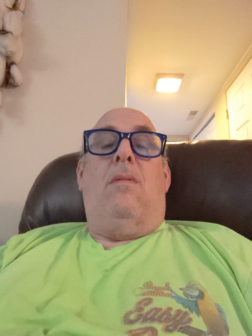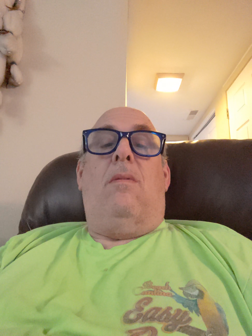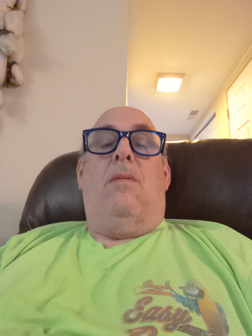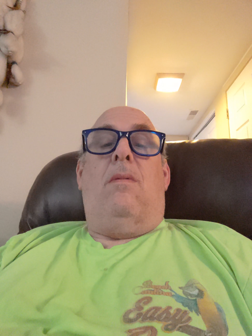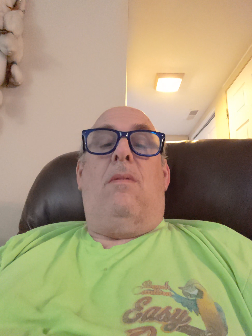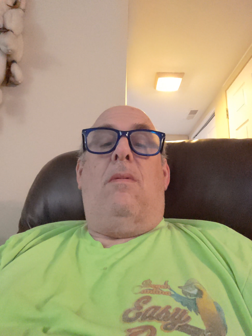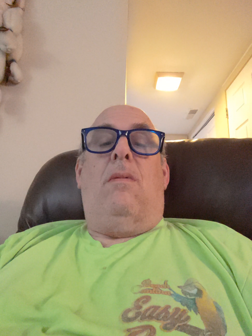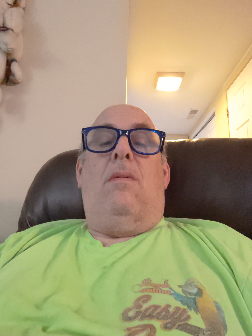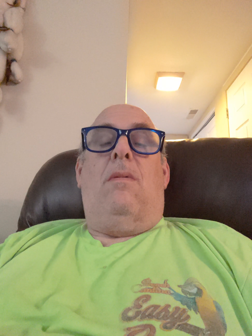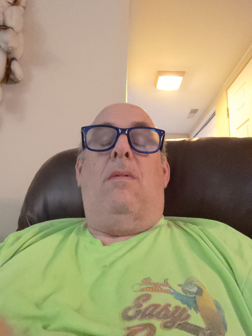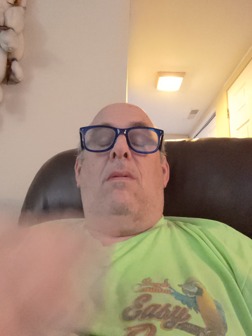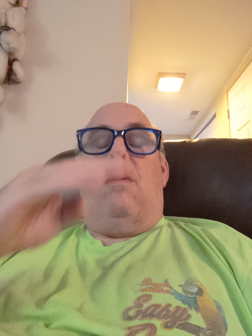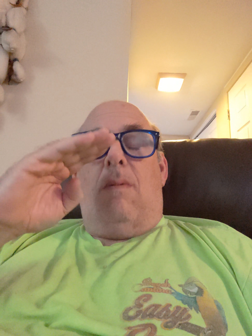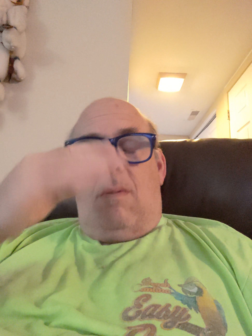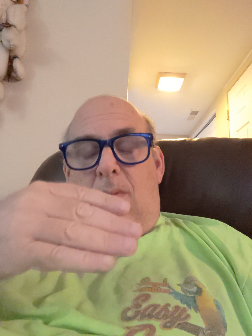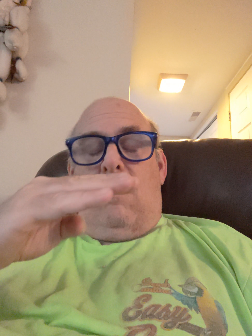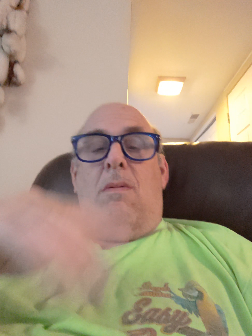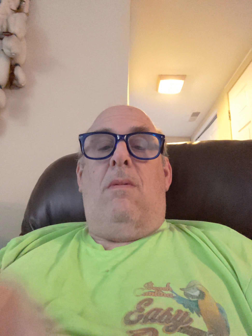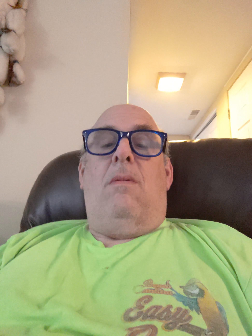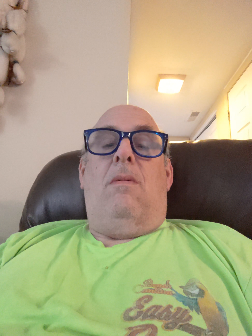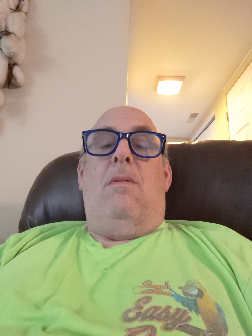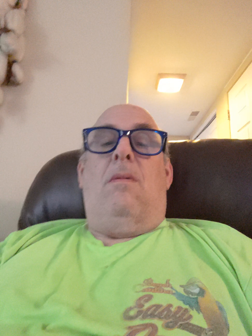sleepy